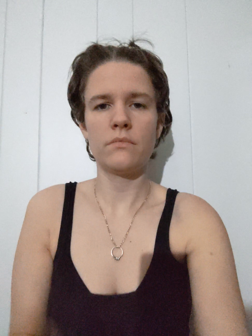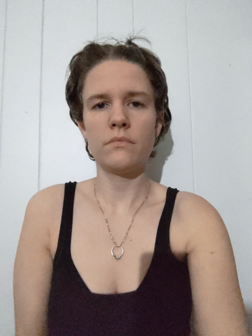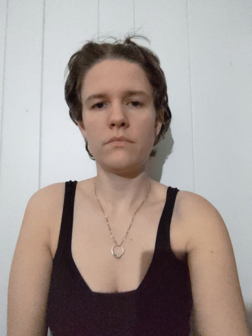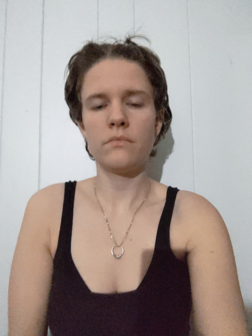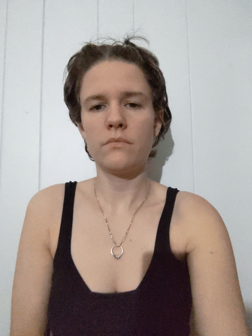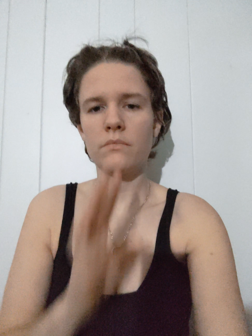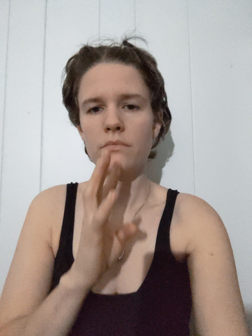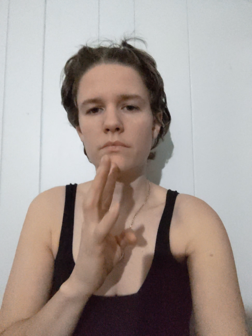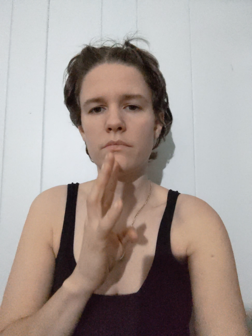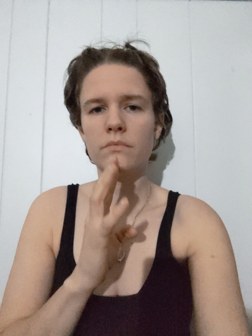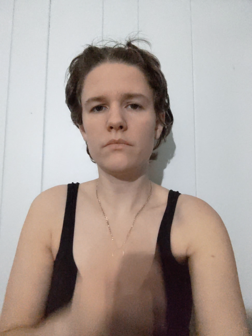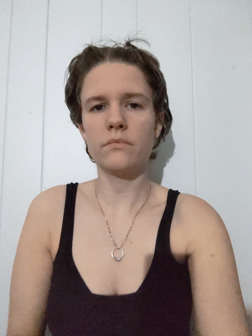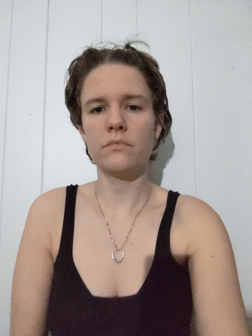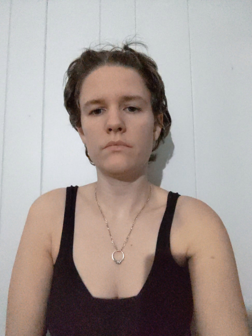talk